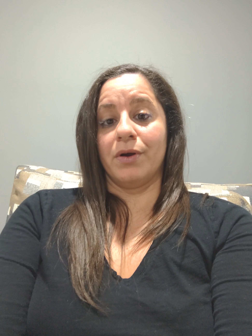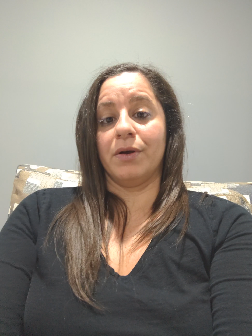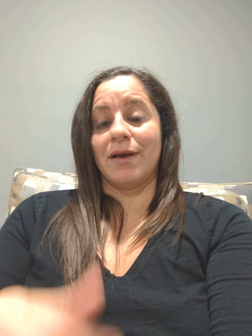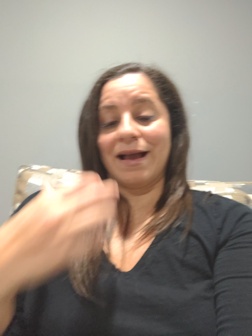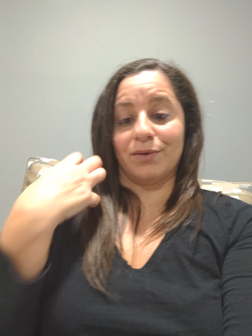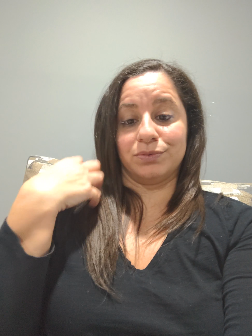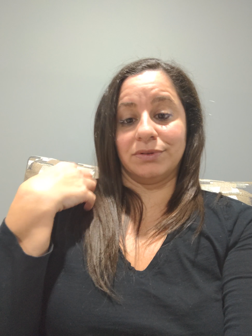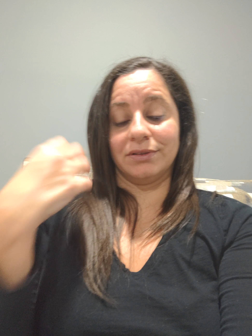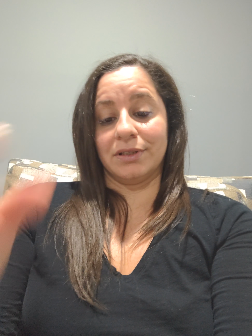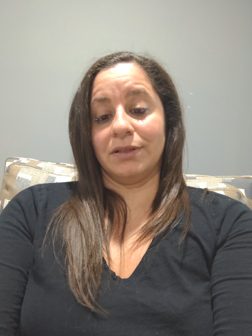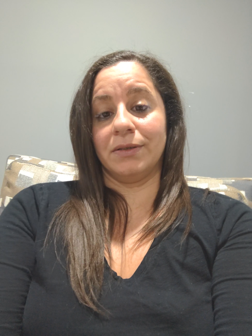outside